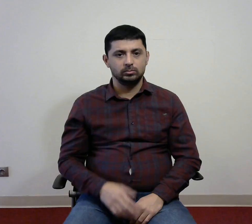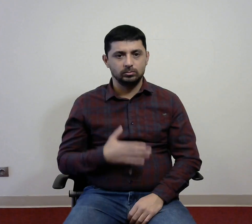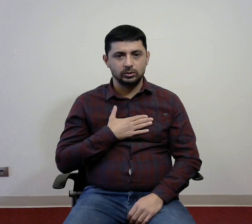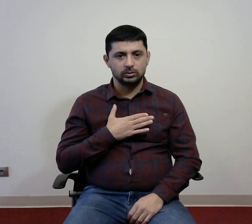mənim